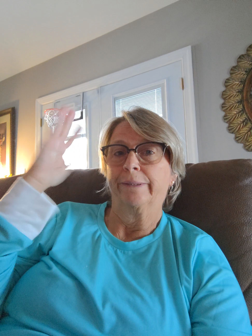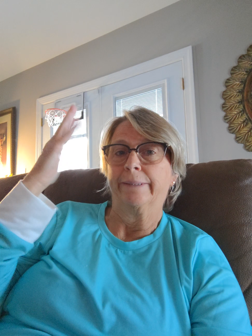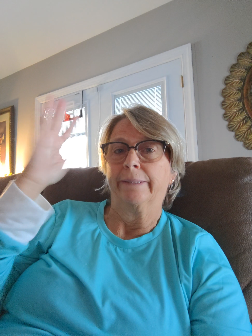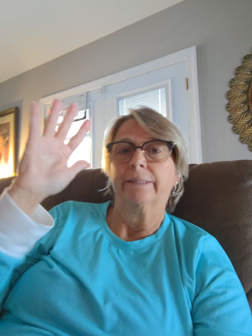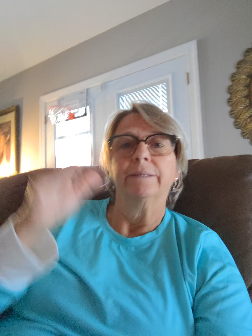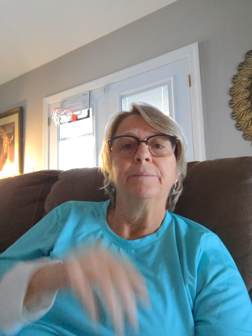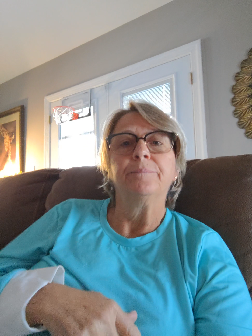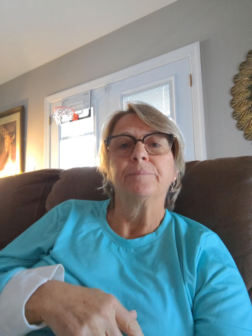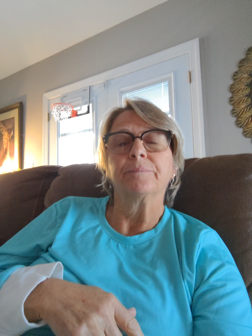tree